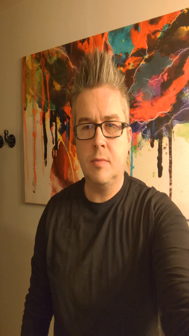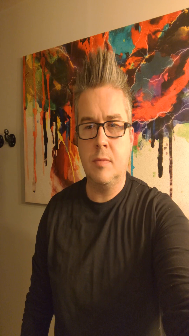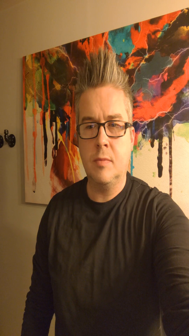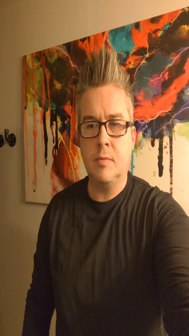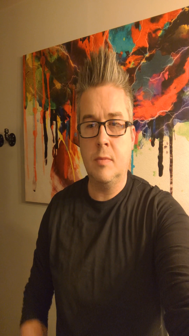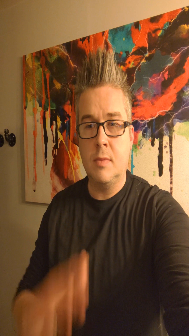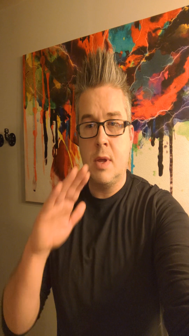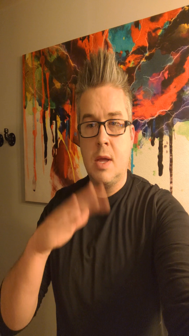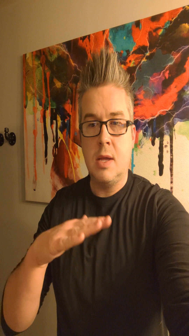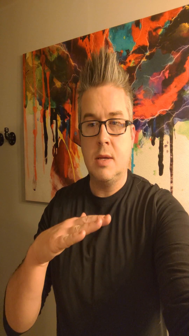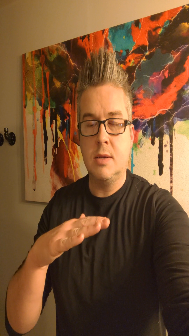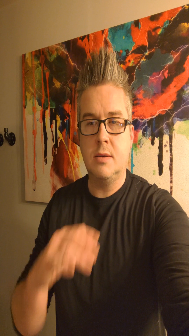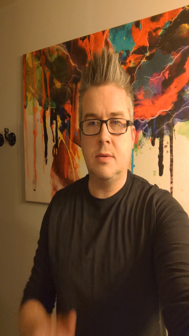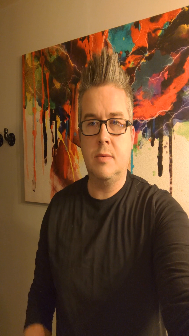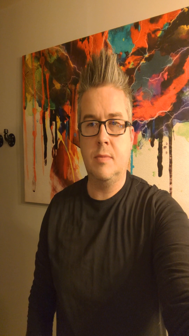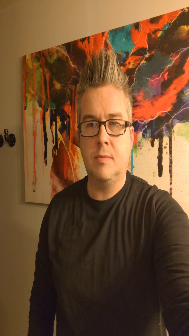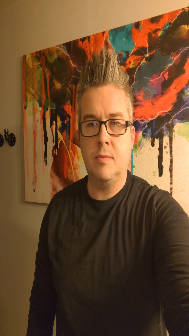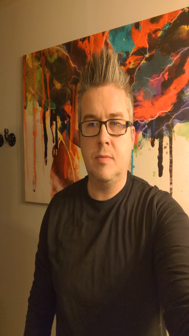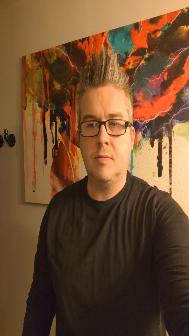on